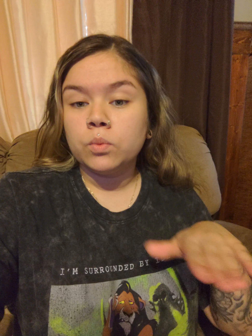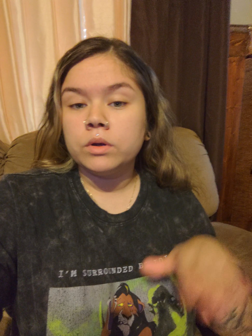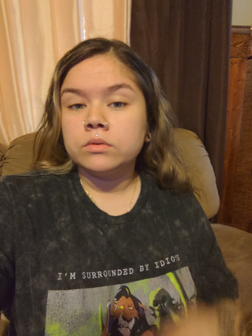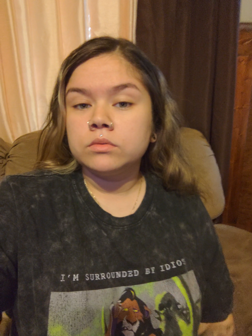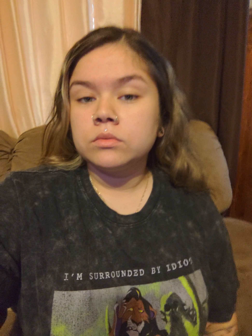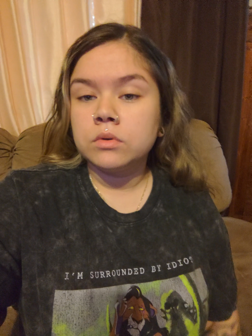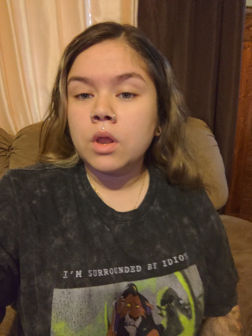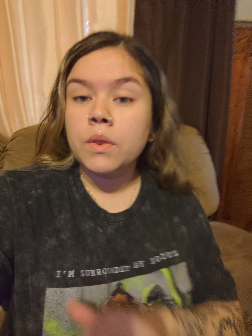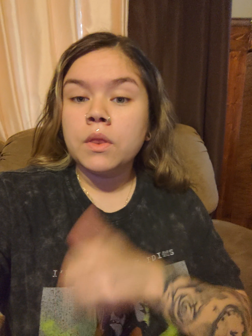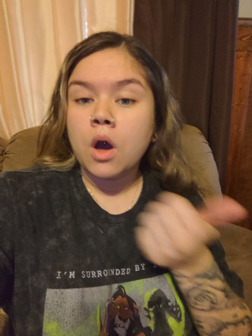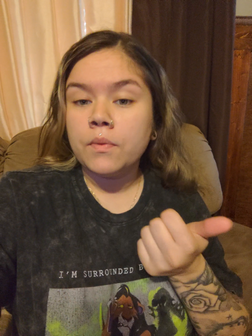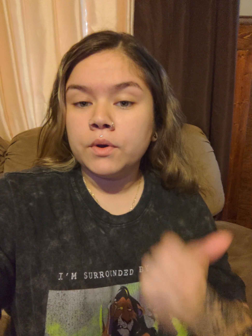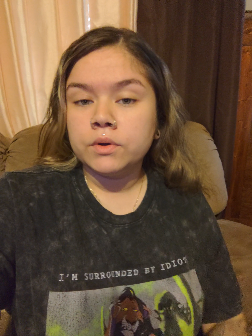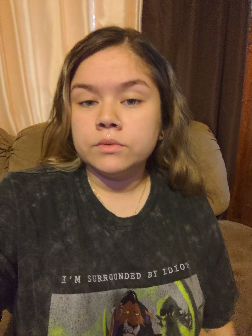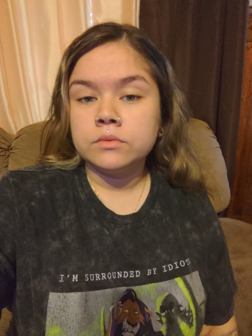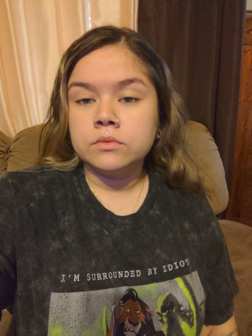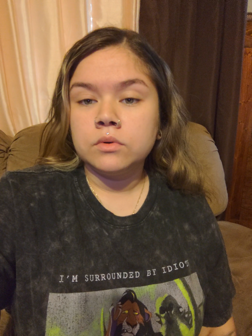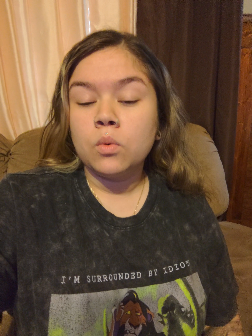other